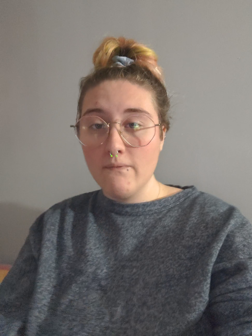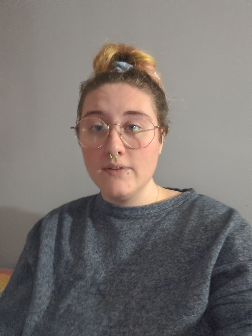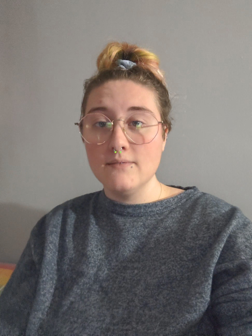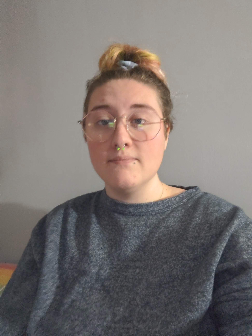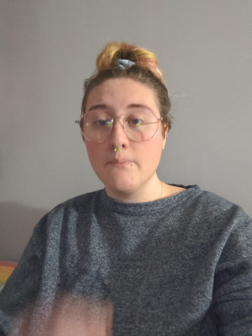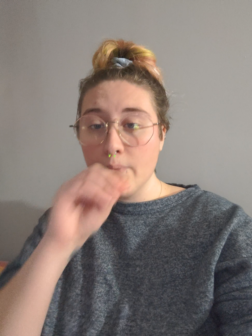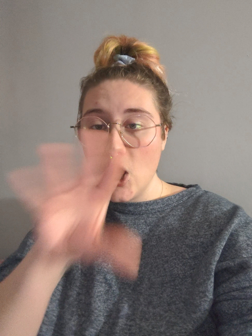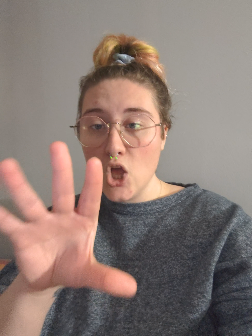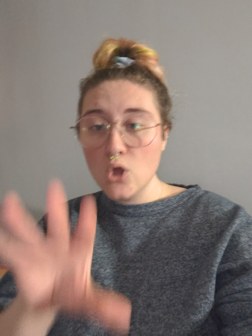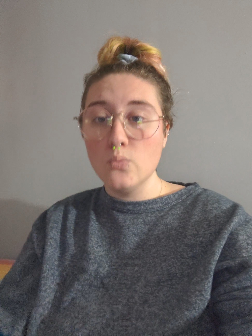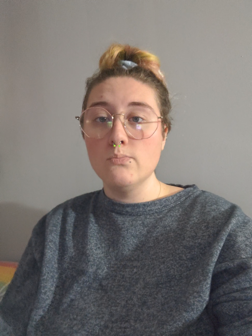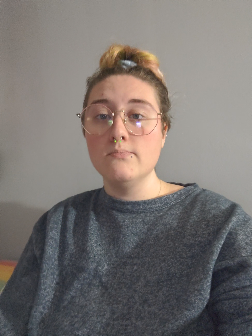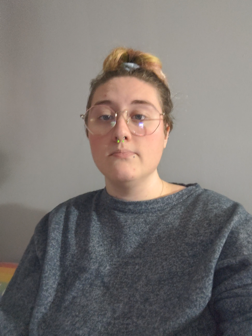blow